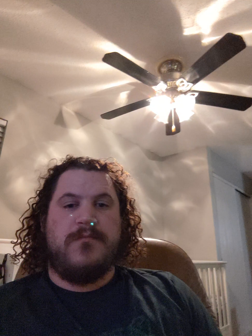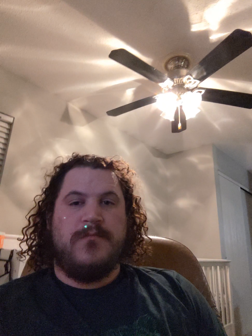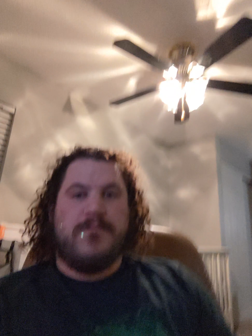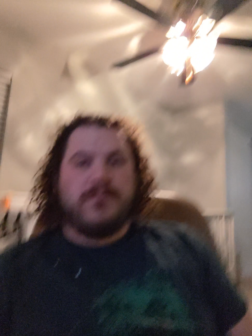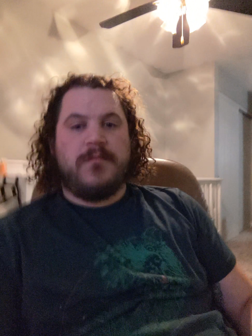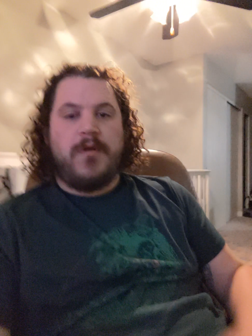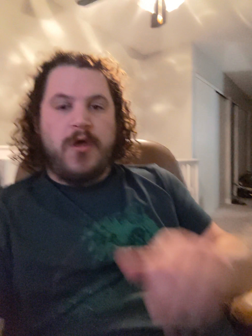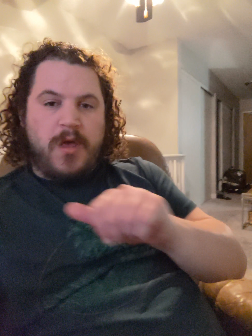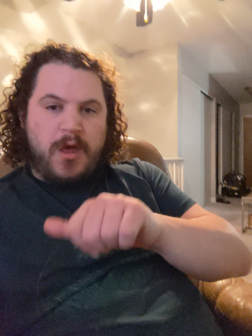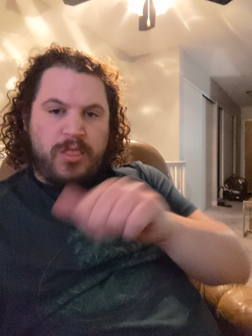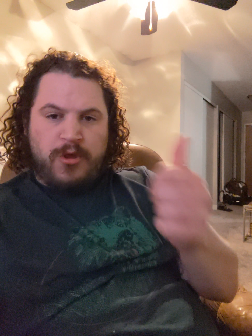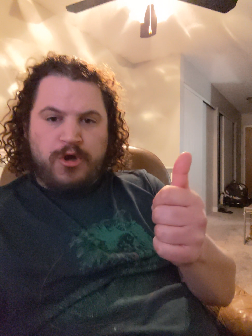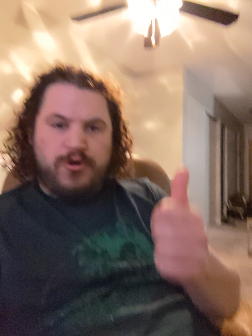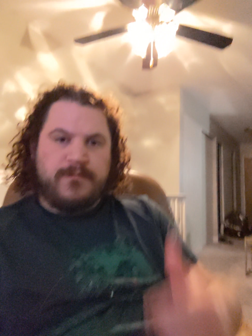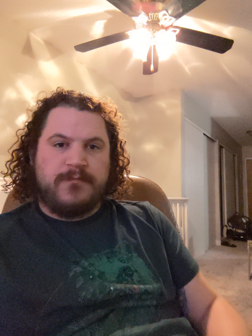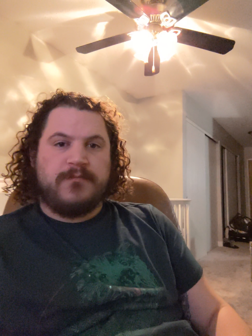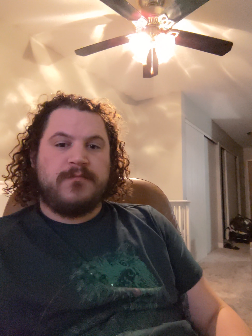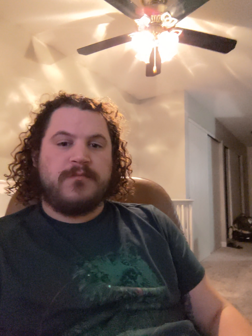another